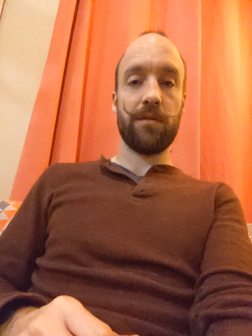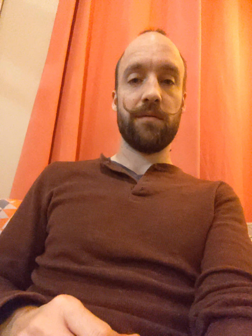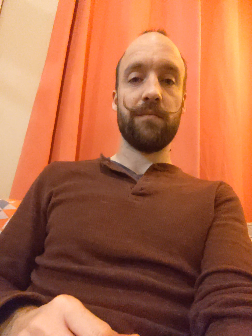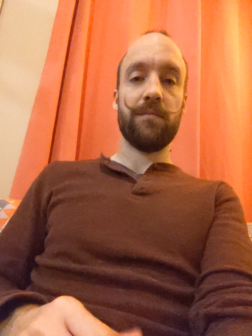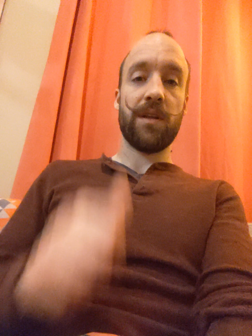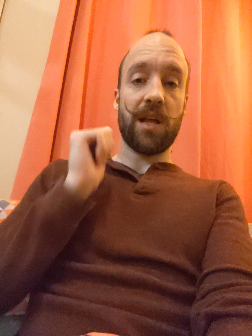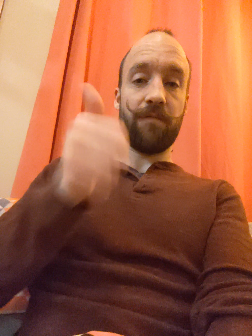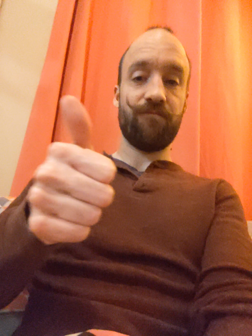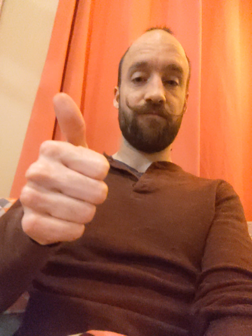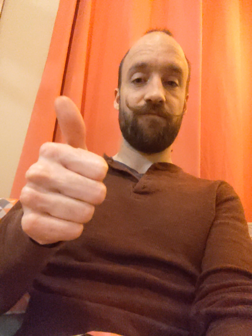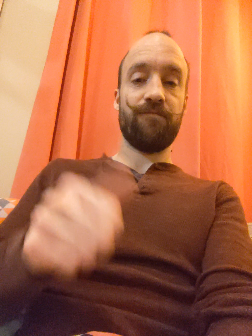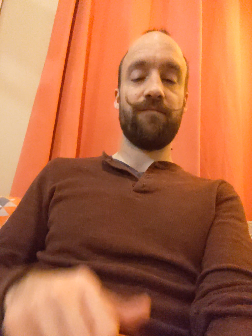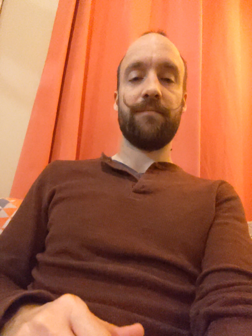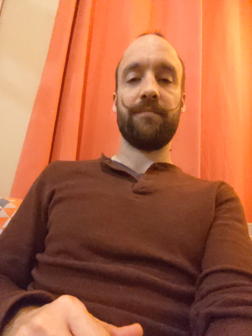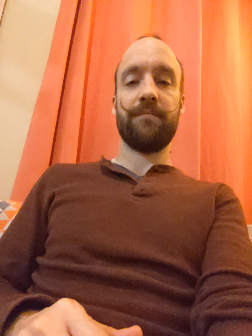yourself